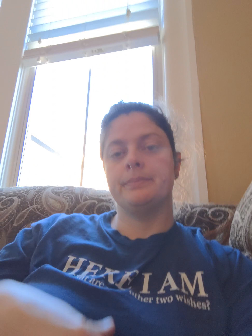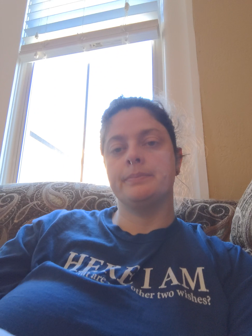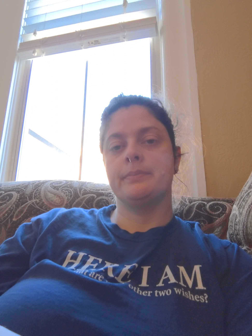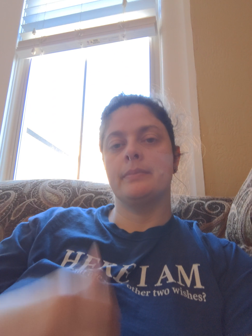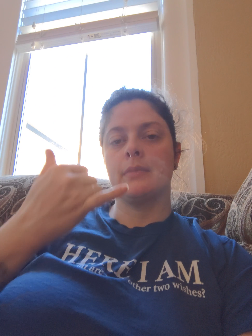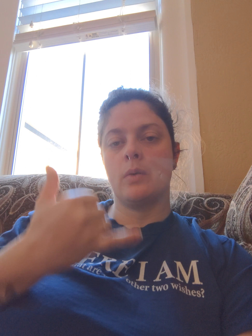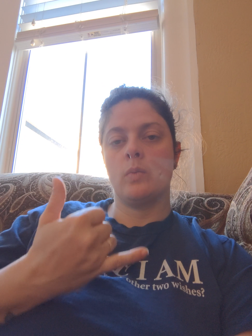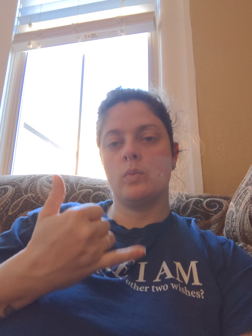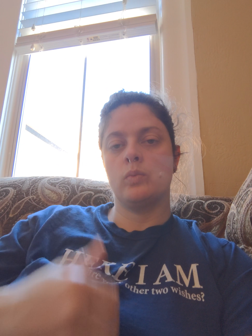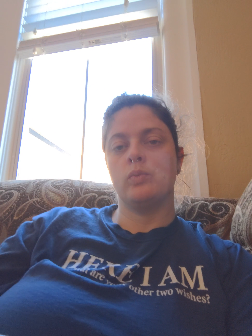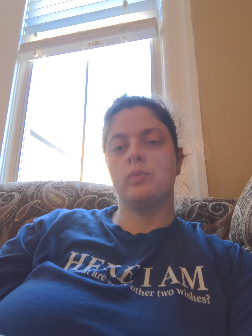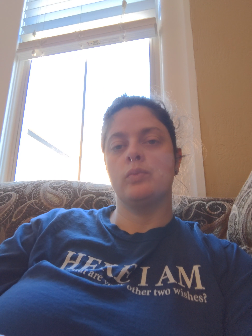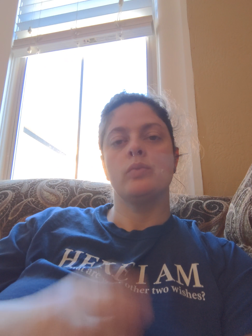now